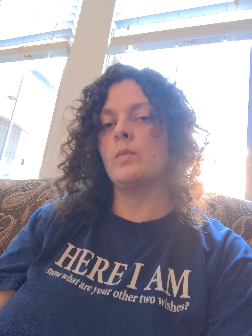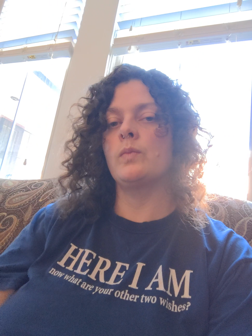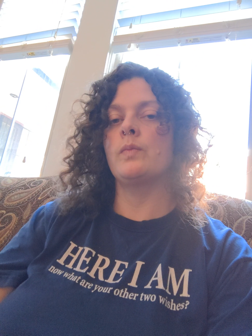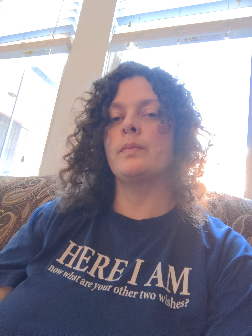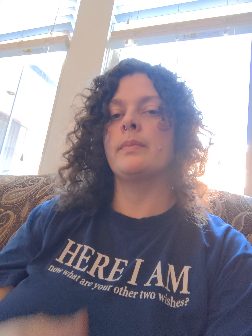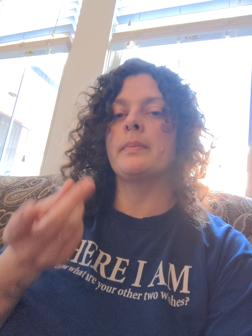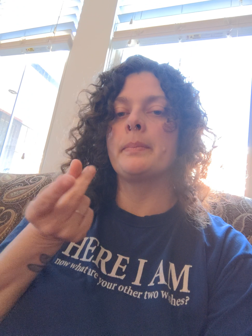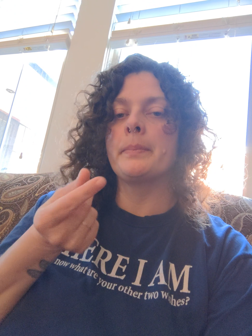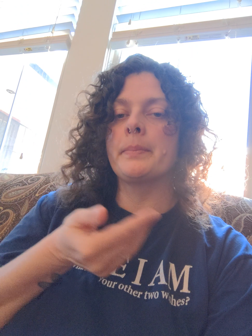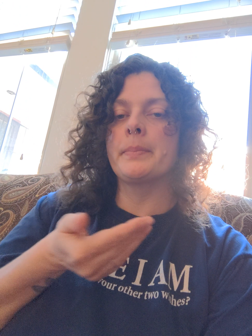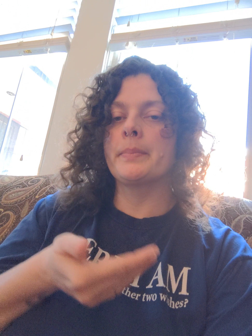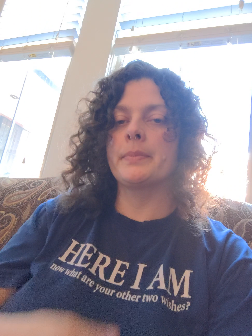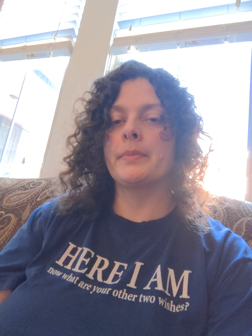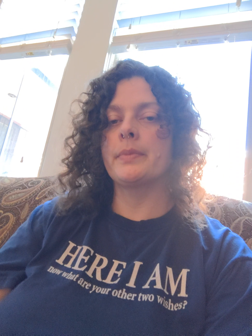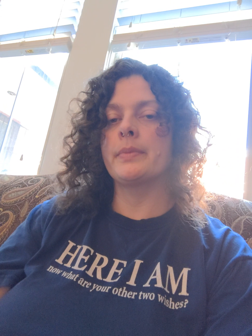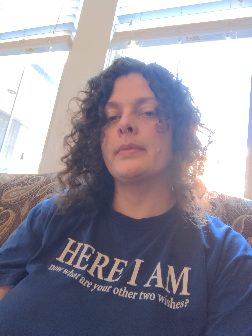puppy